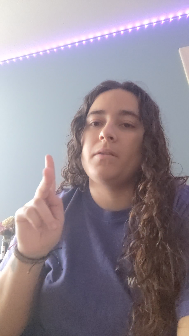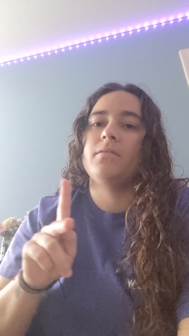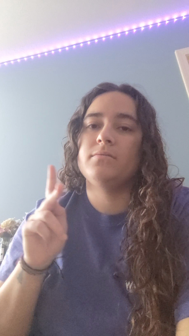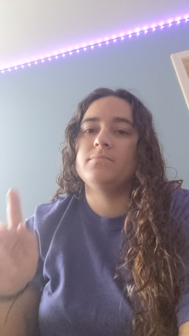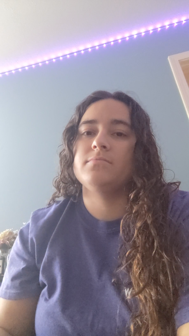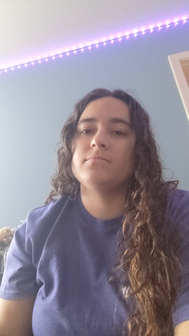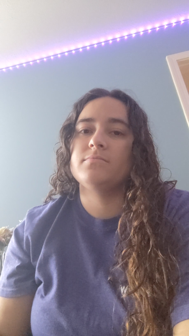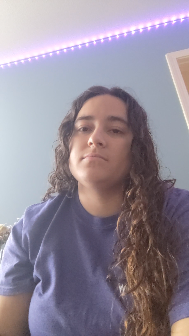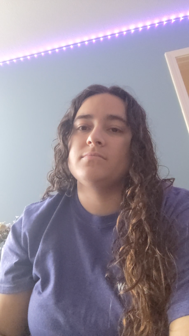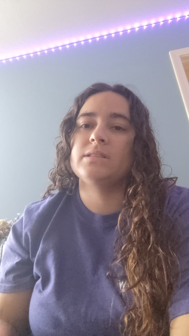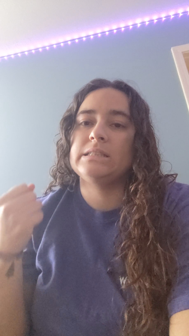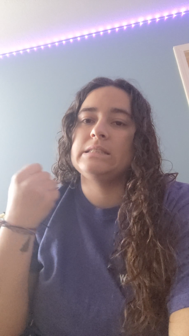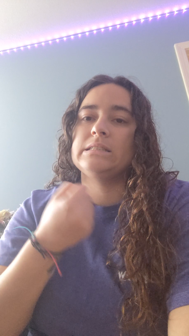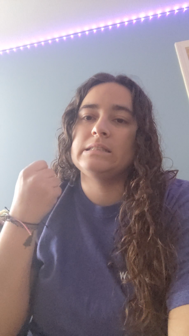hit